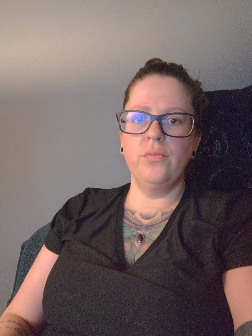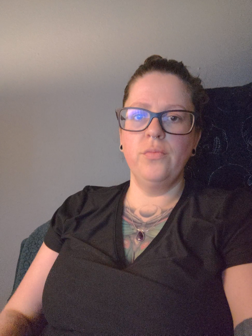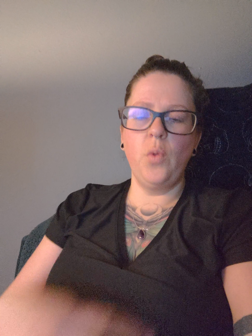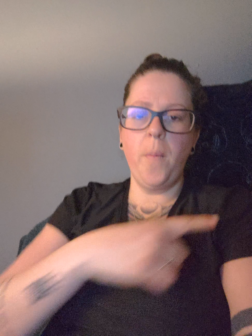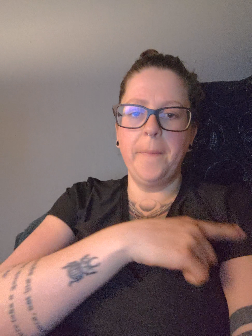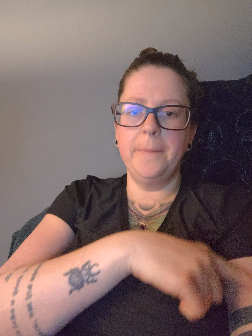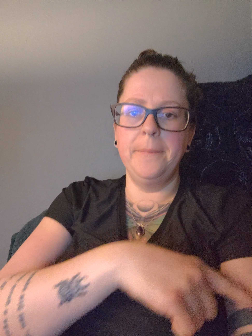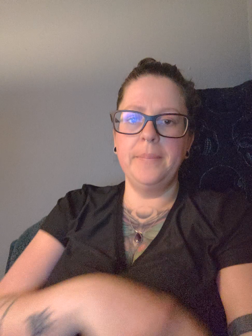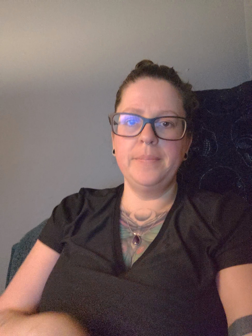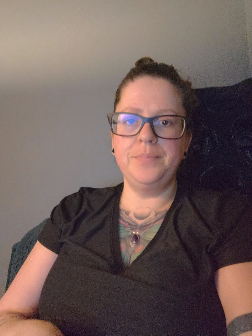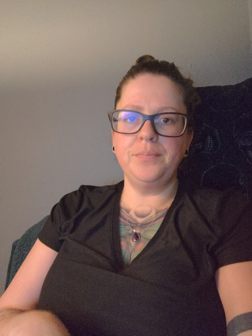arm